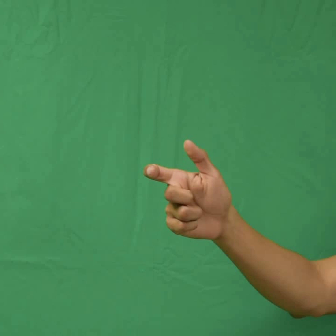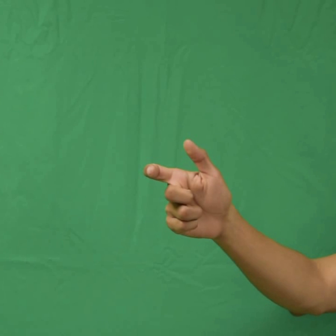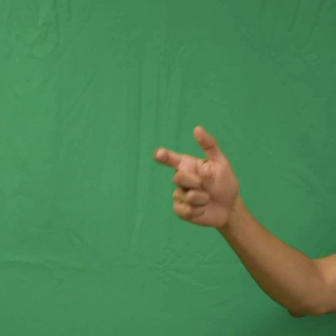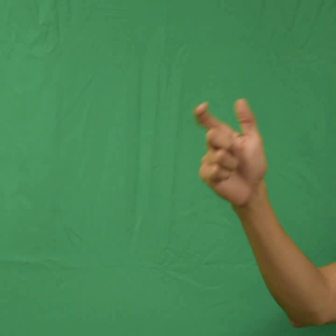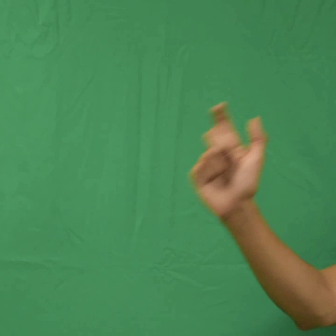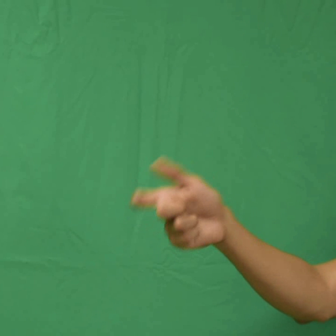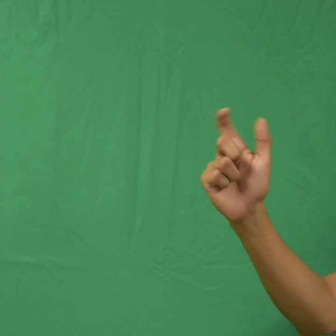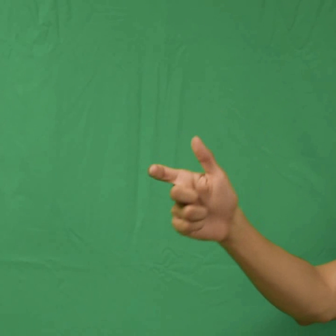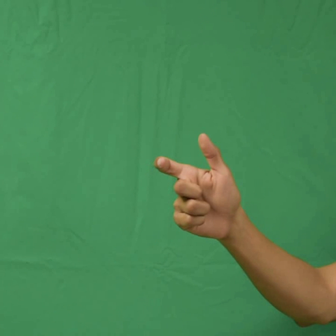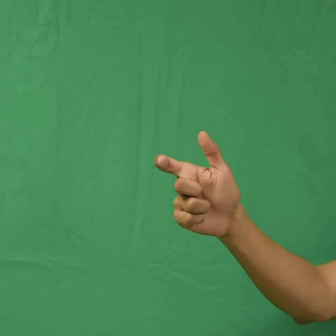Q